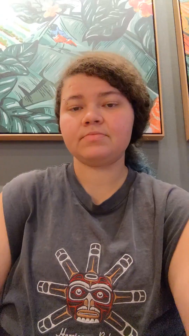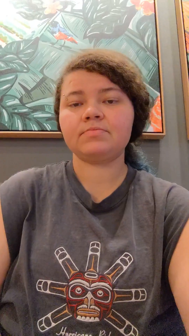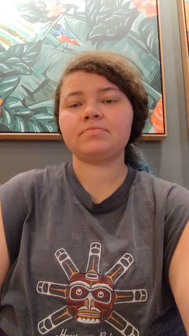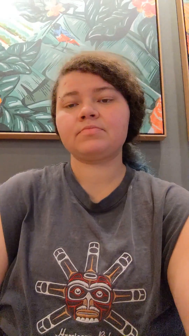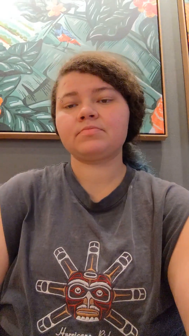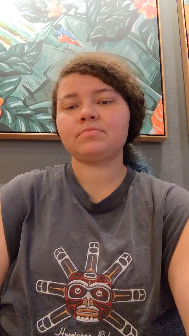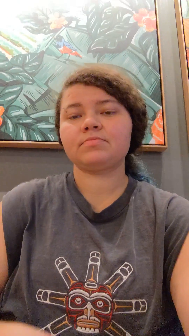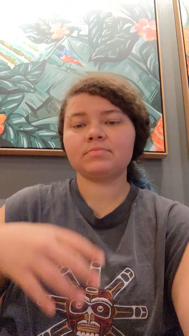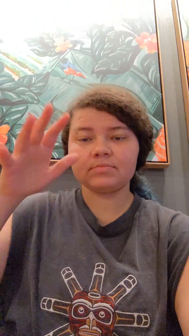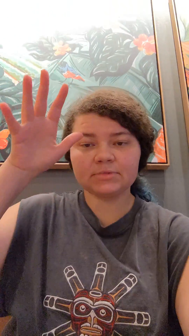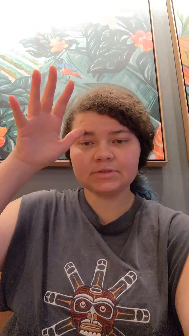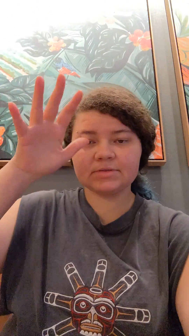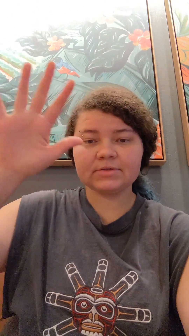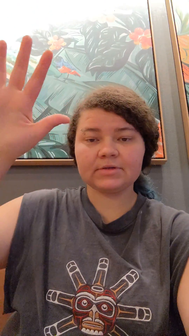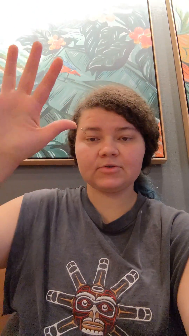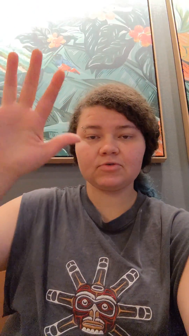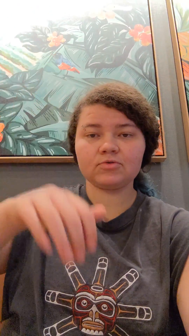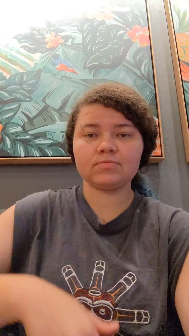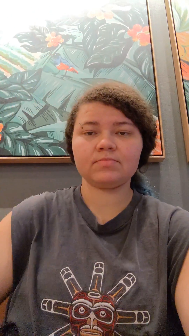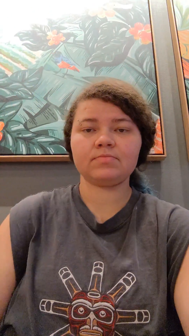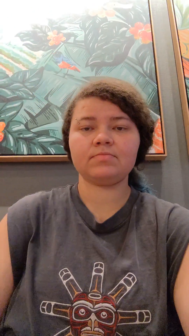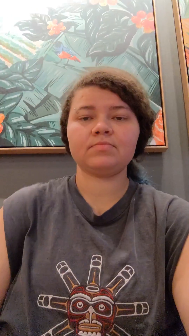deer